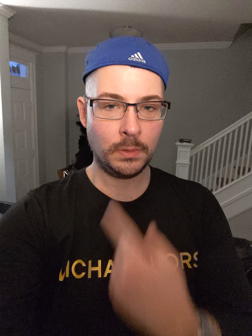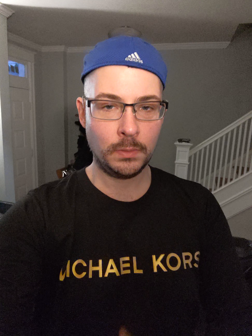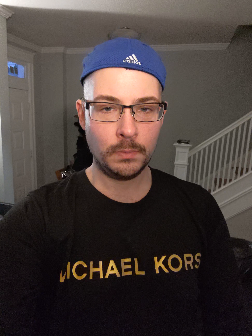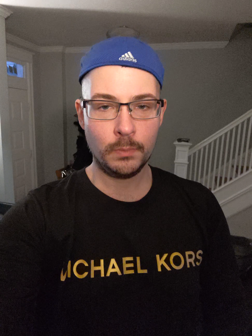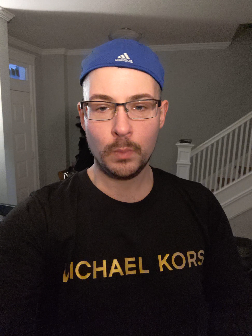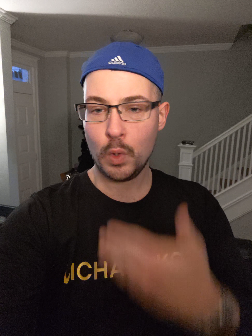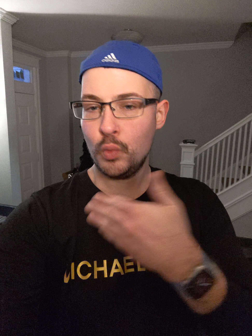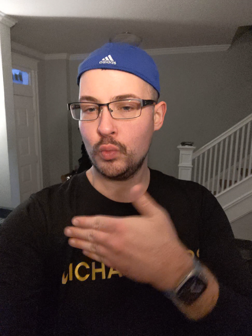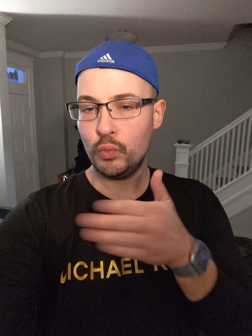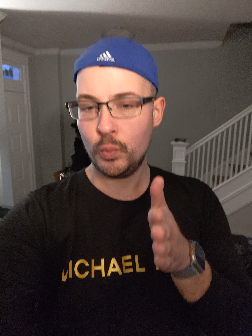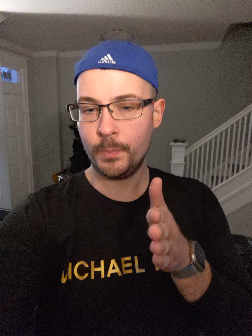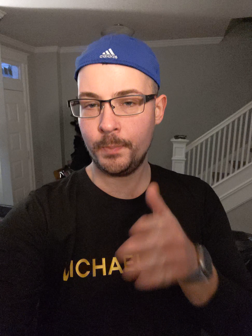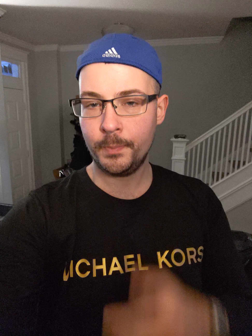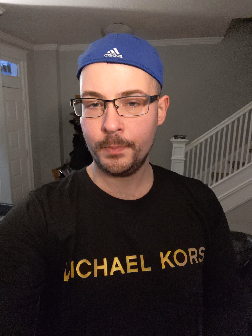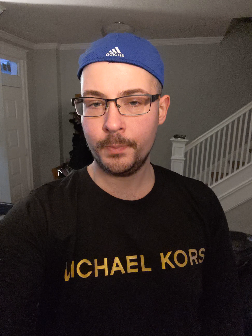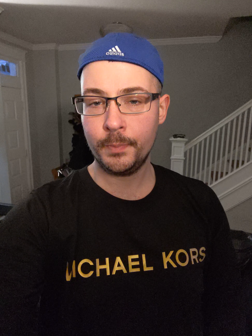room